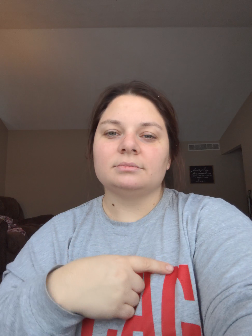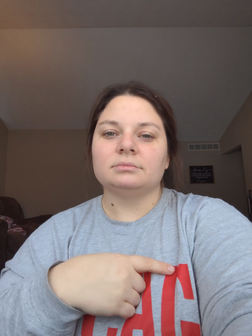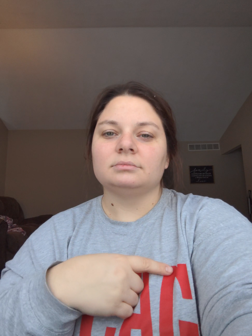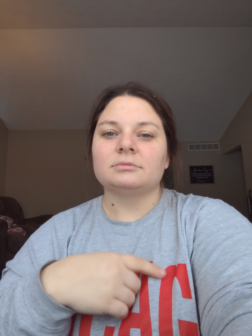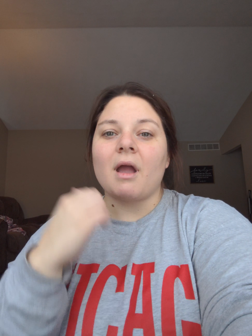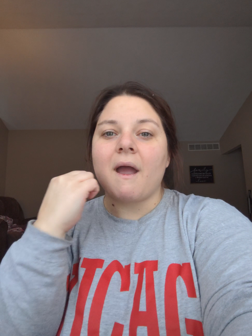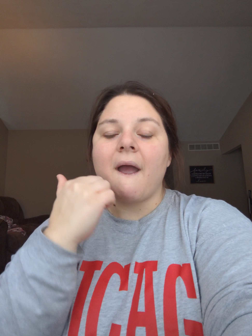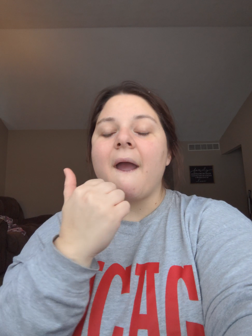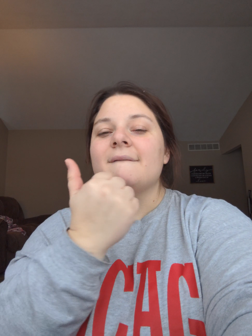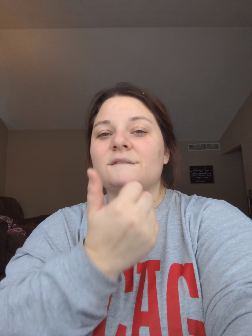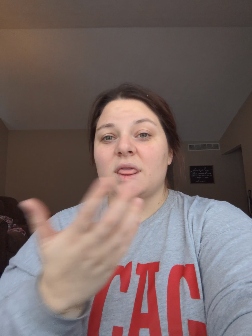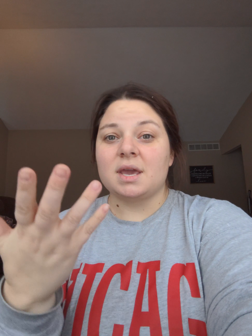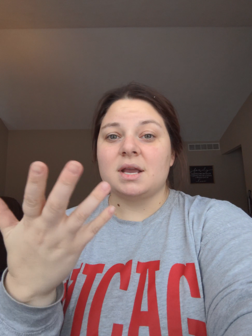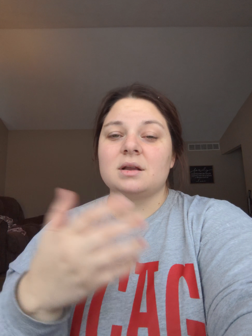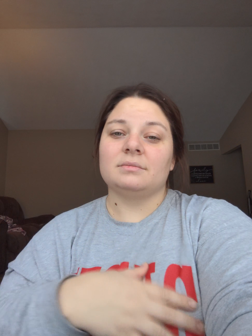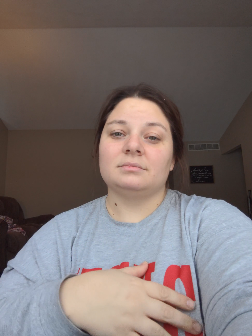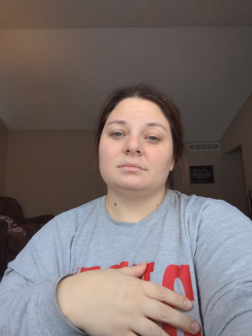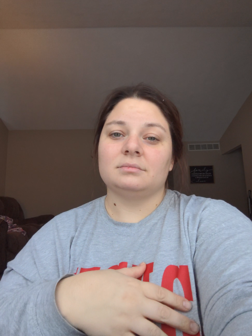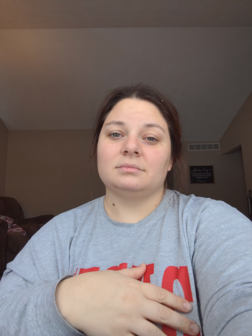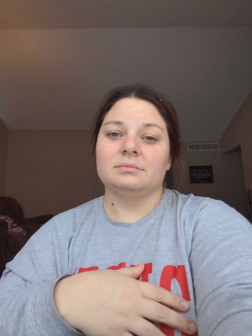every